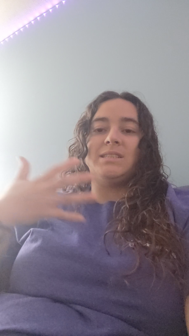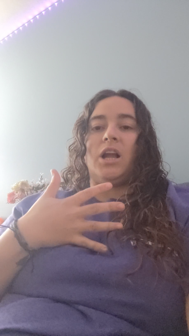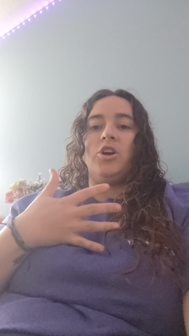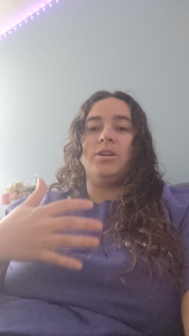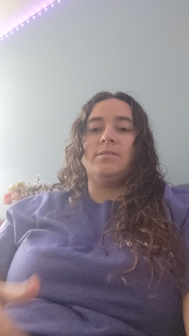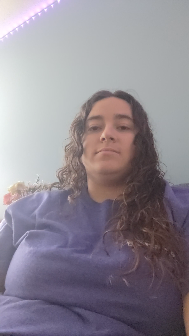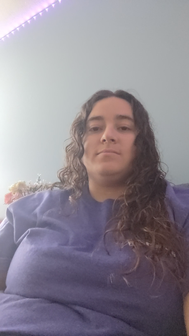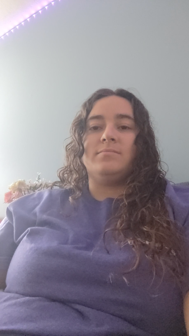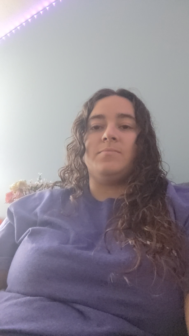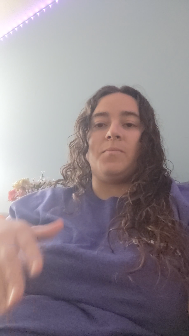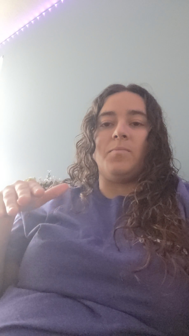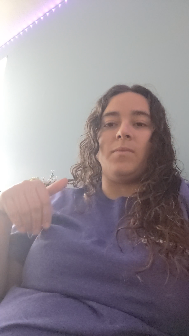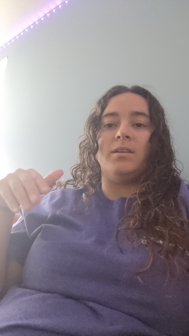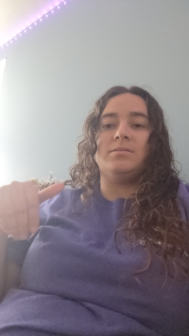pants